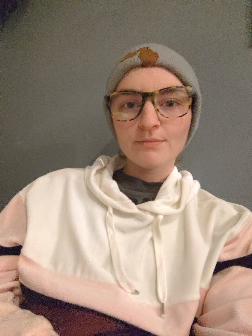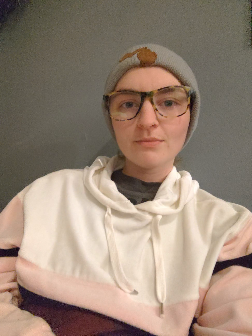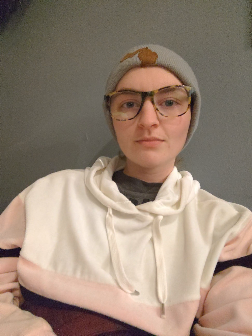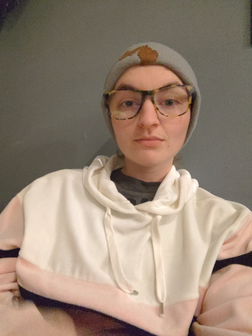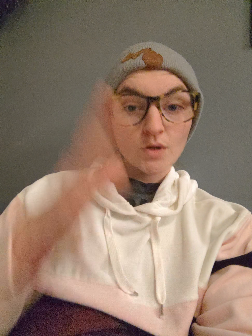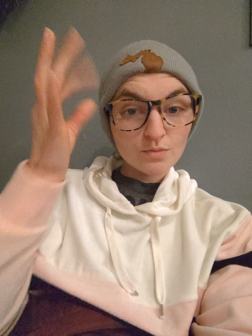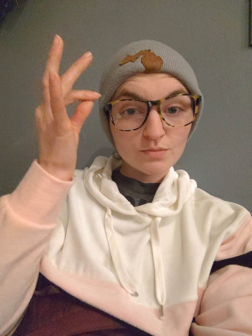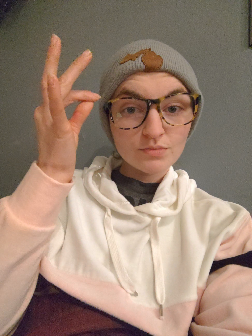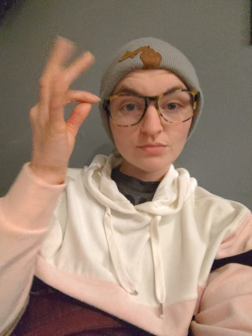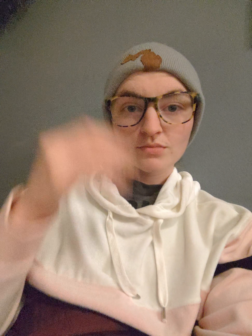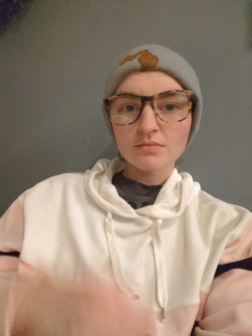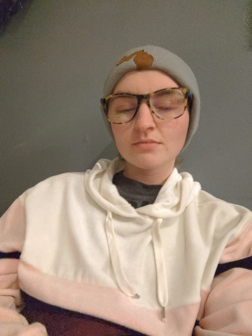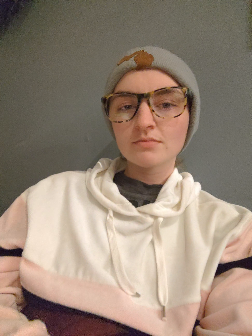hair